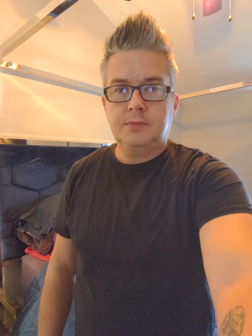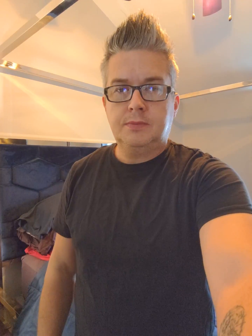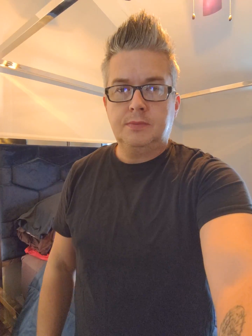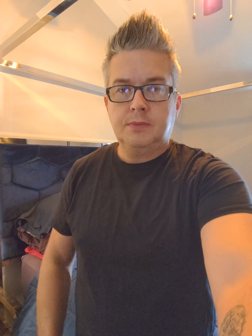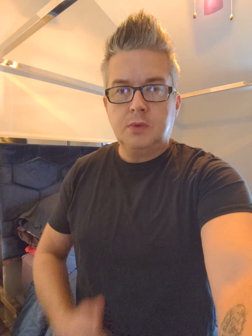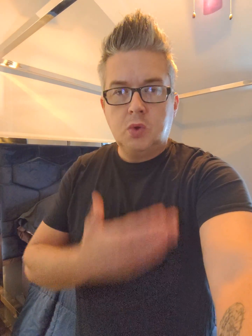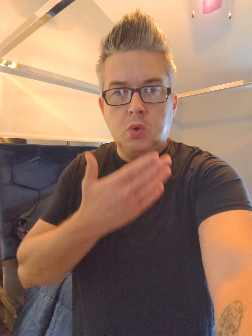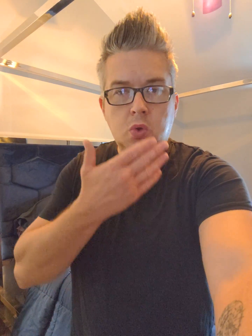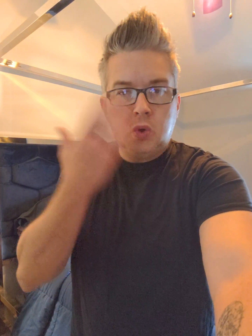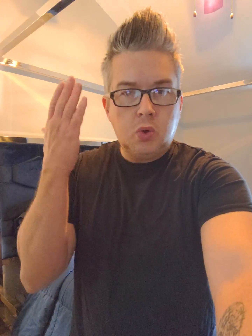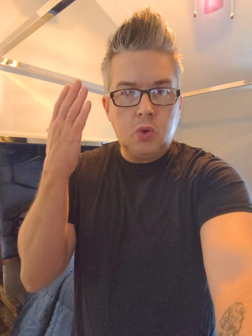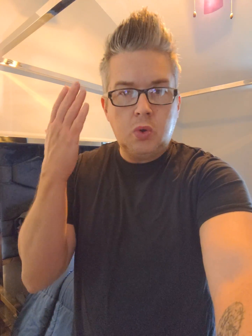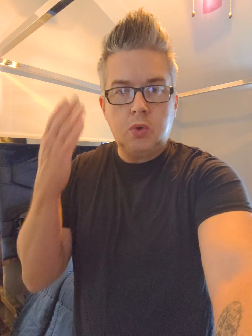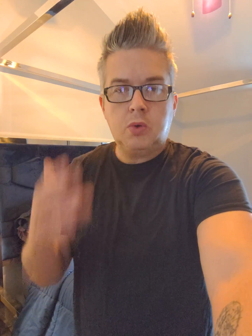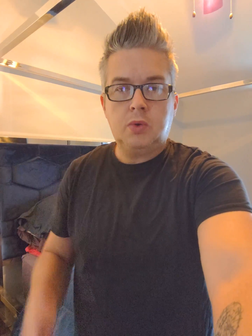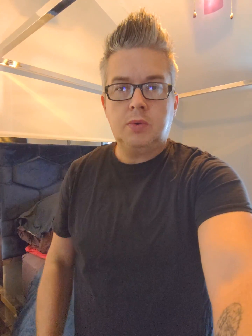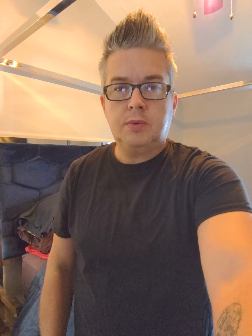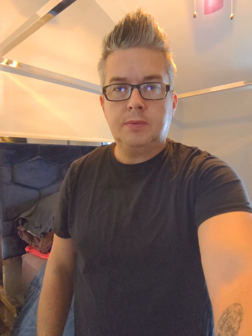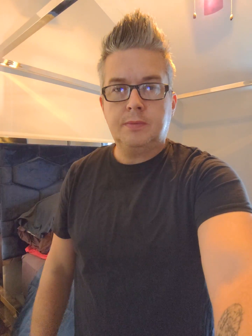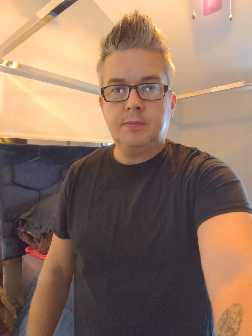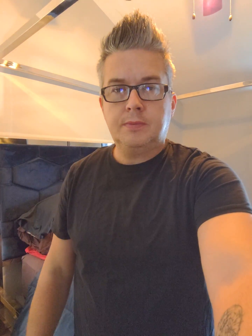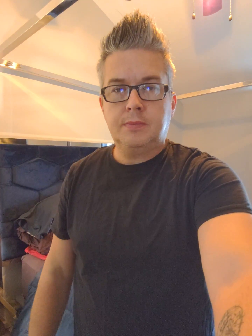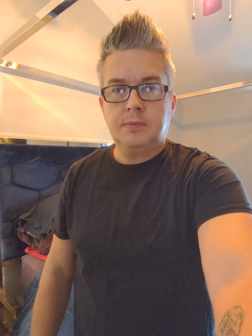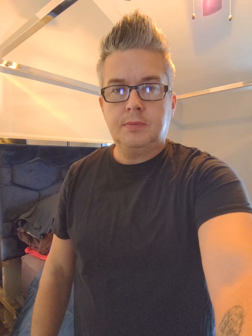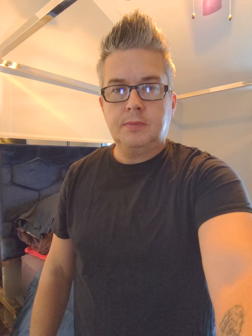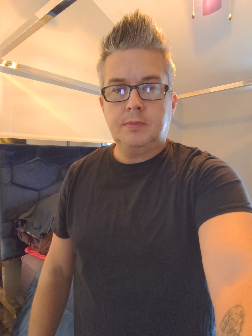all gone